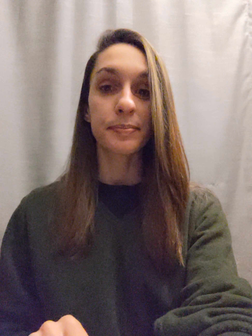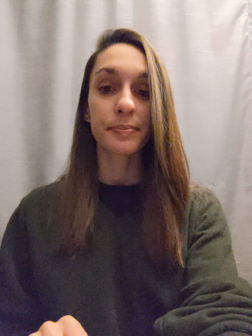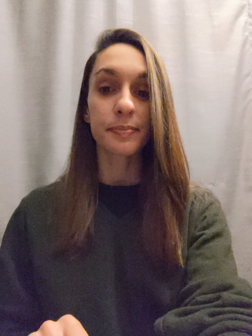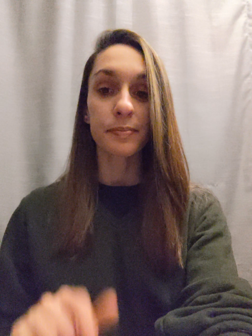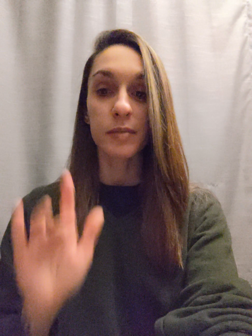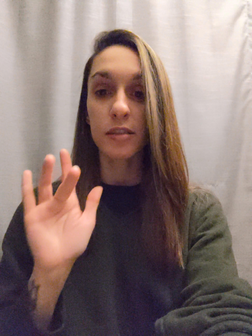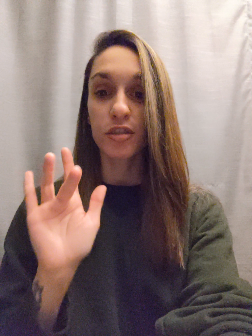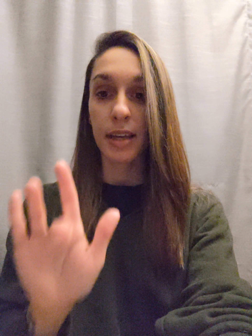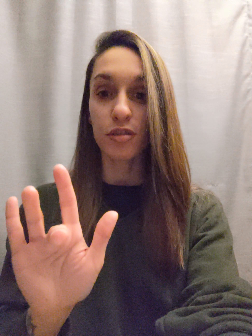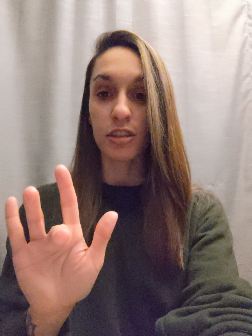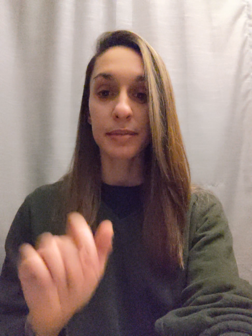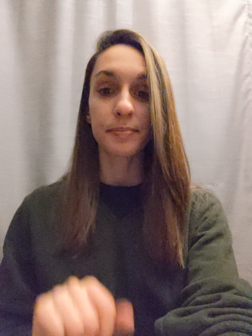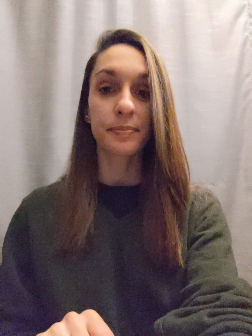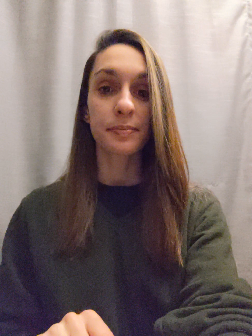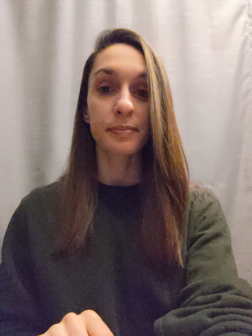touch